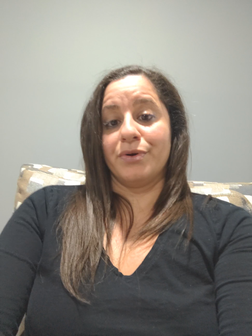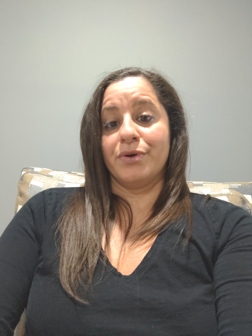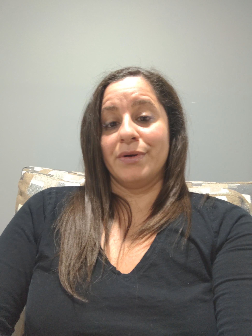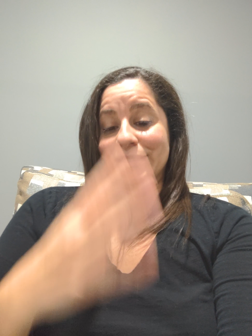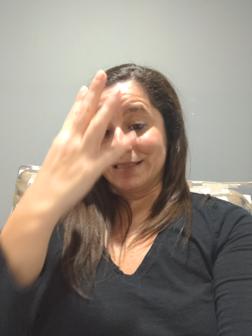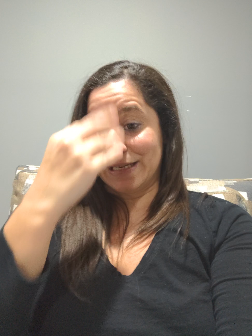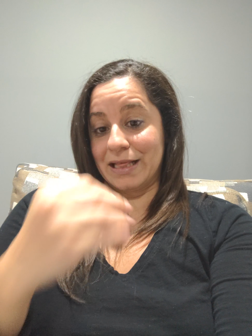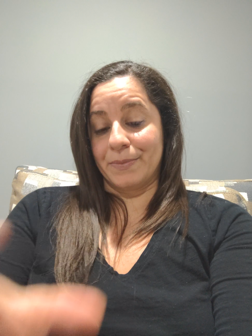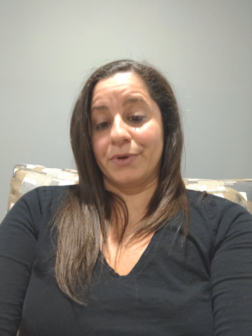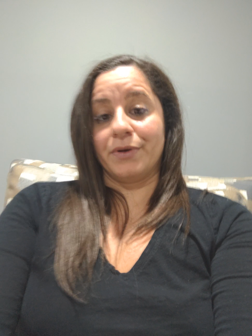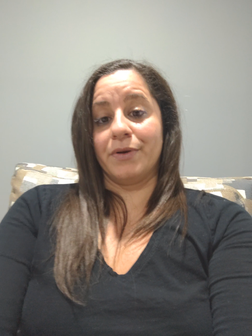sleep